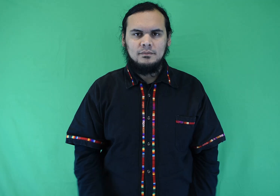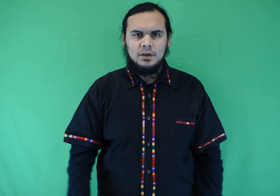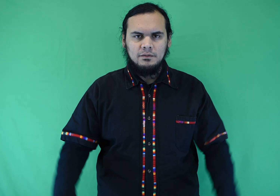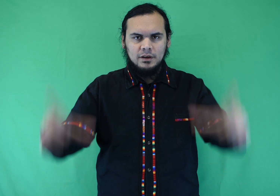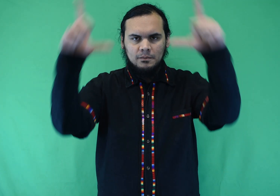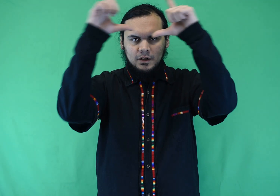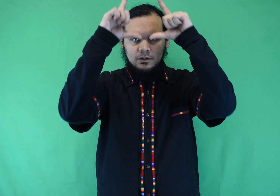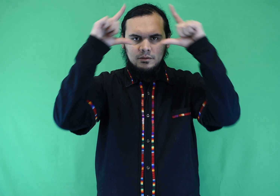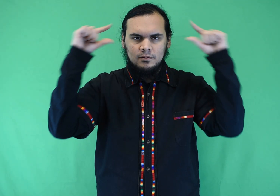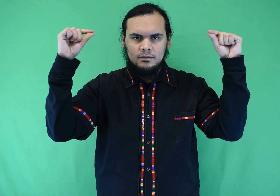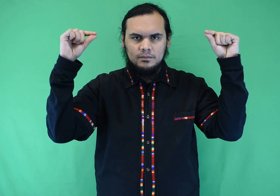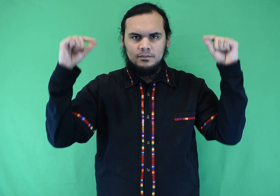enfermero